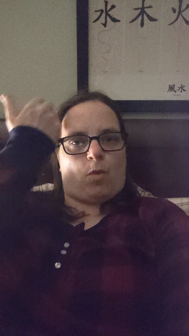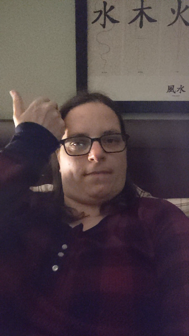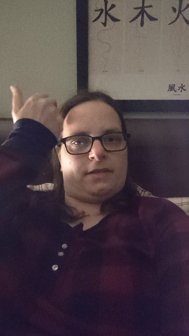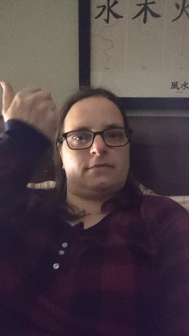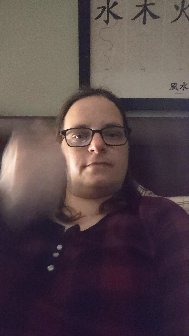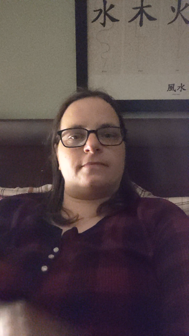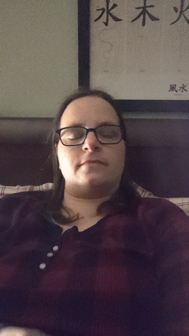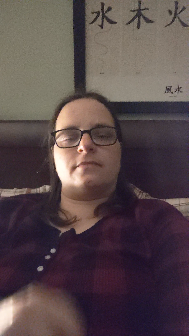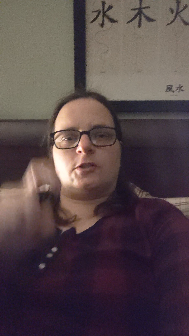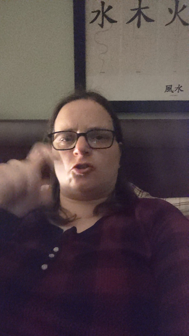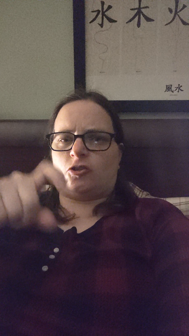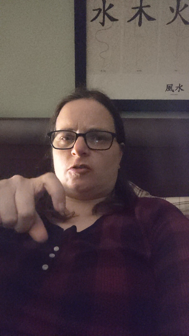should